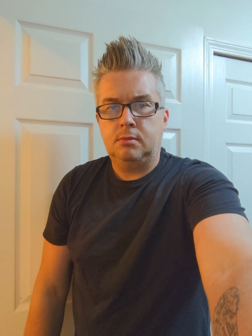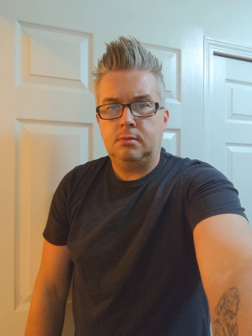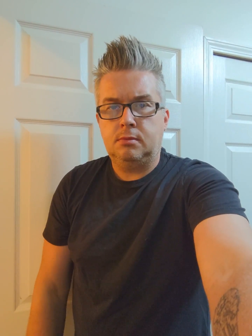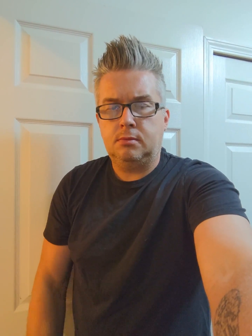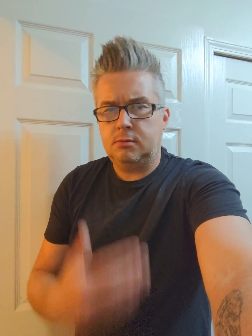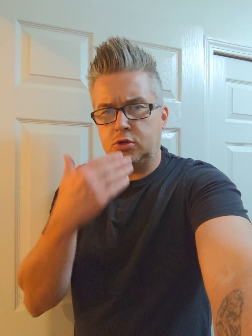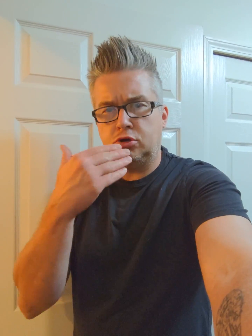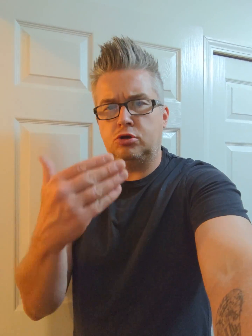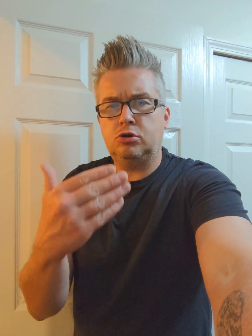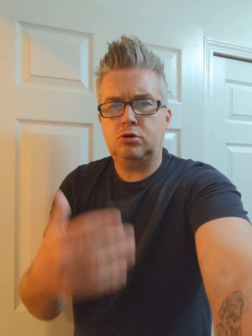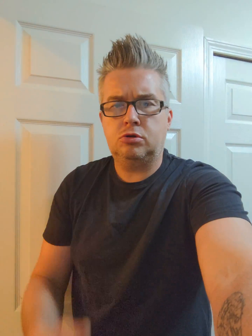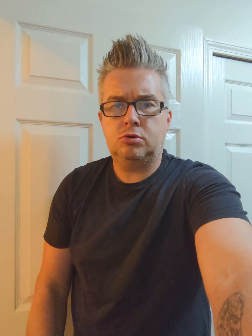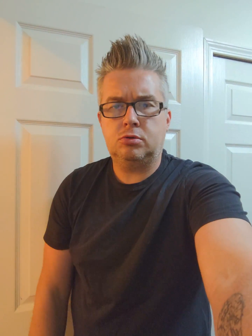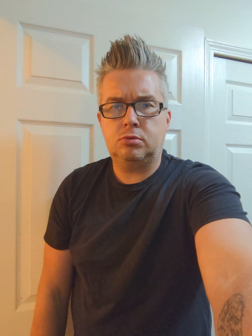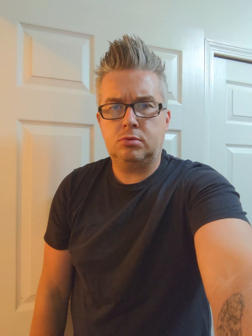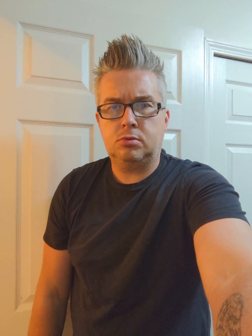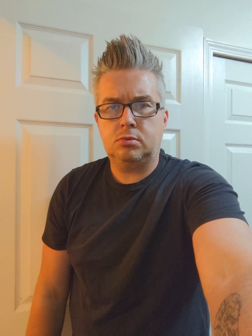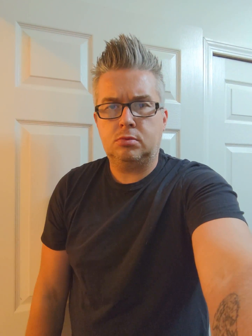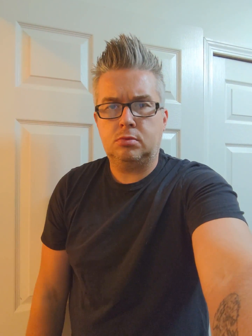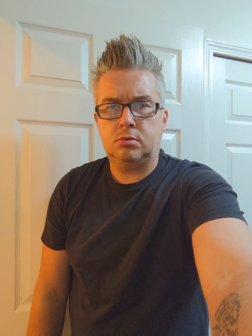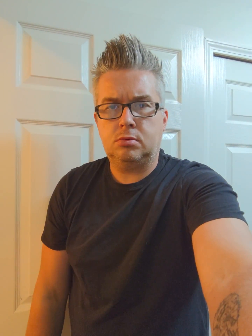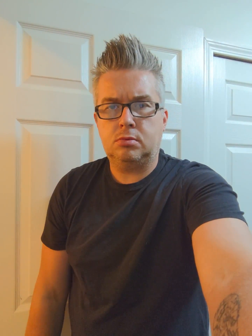good